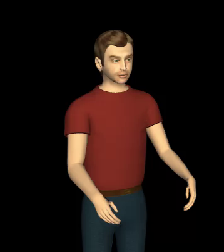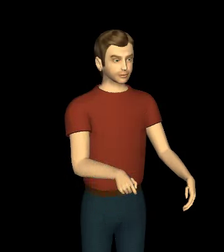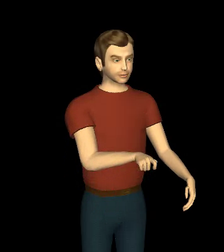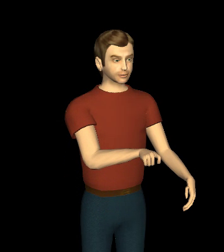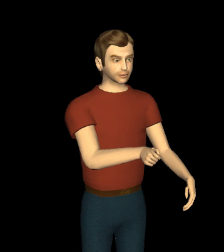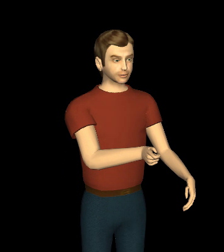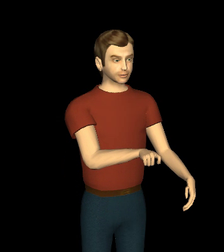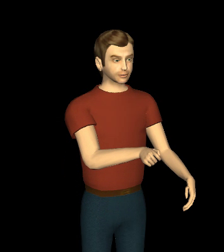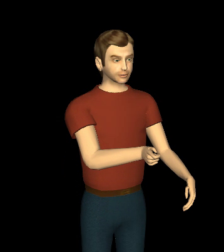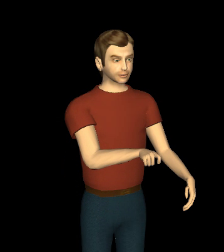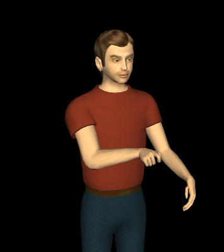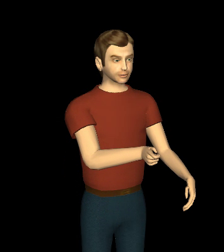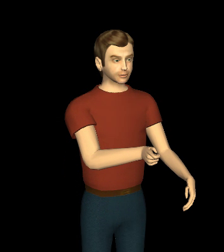مفتاح